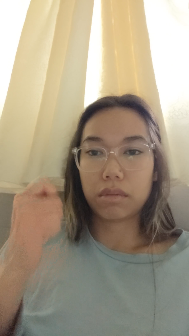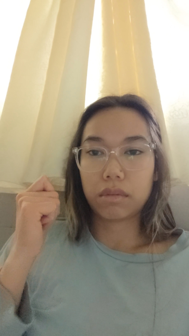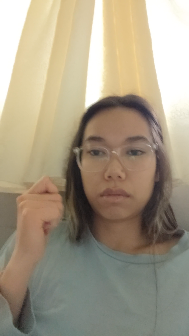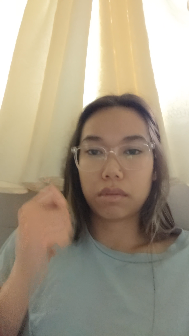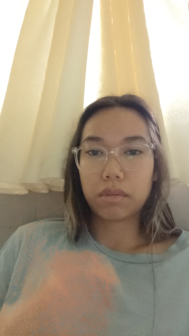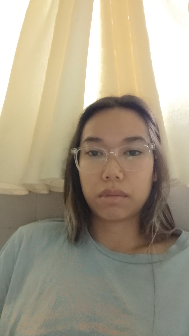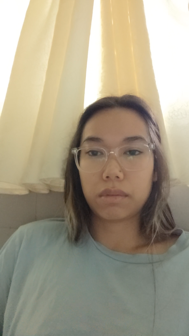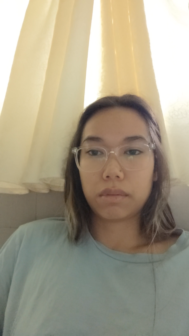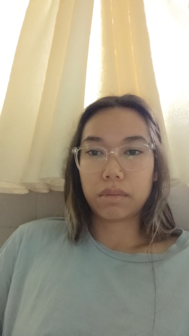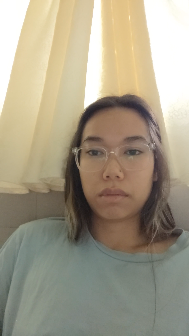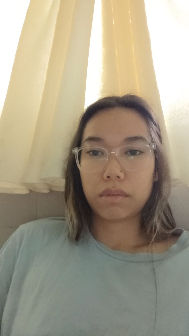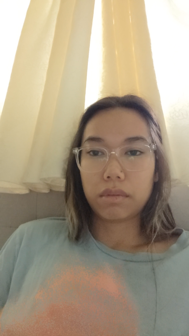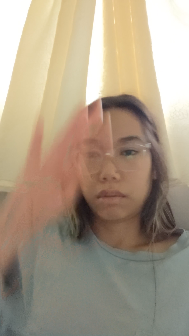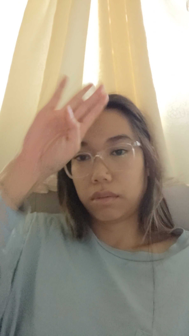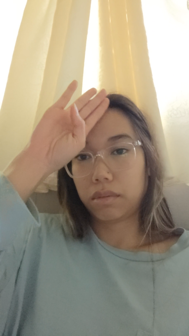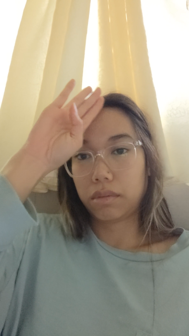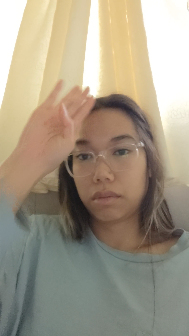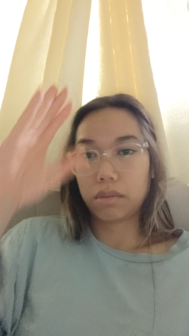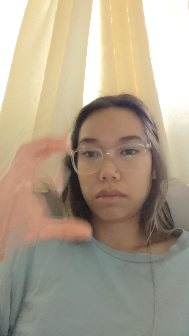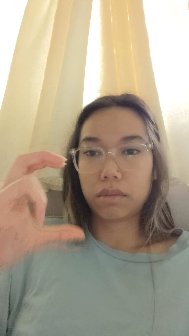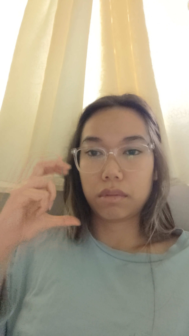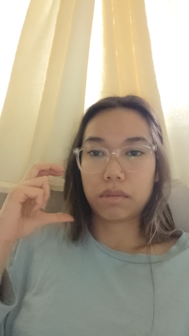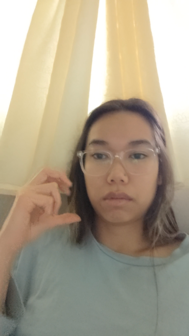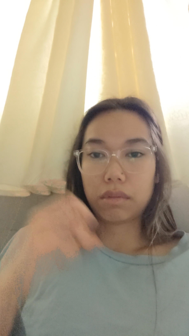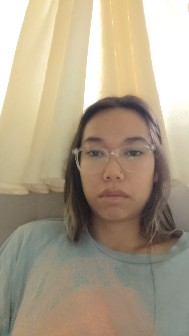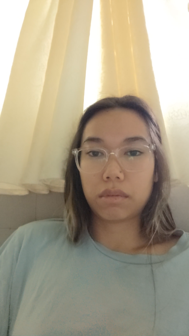fire truck